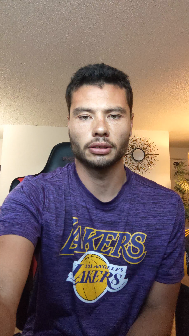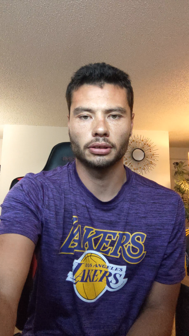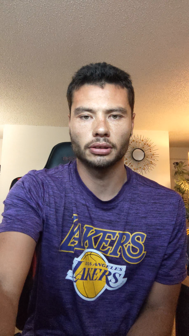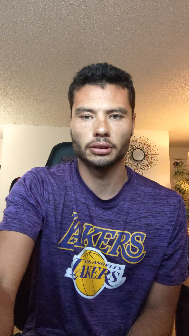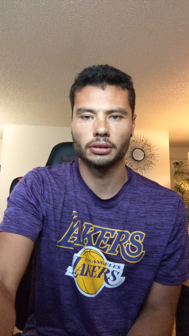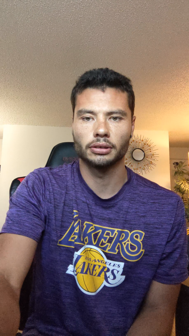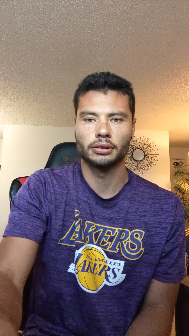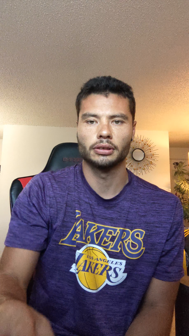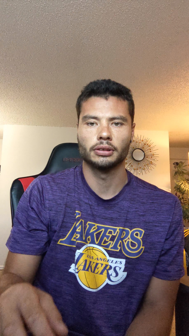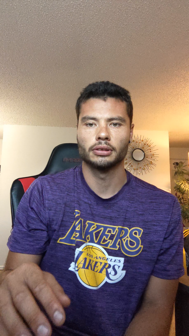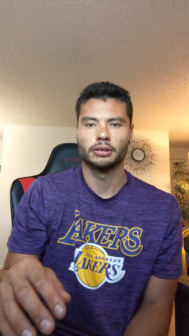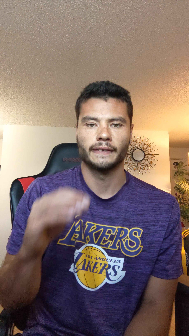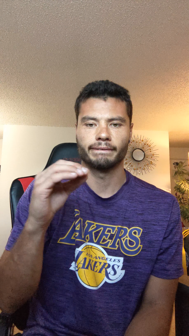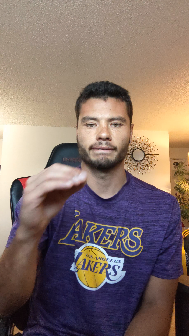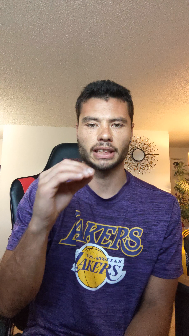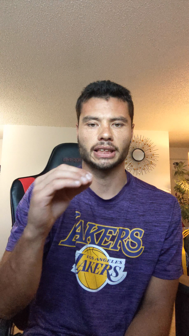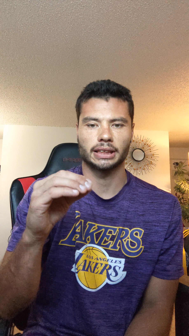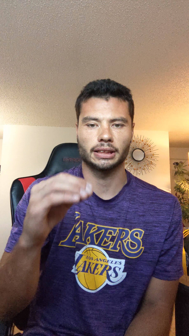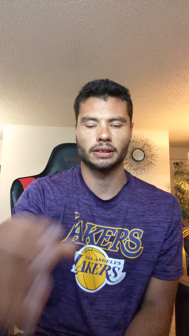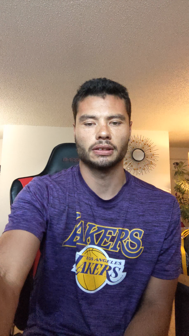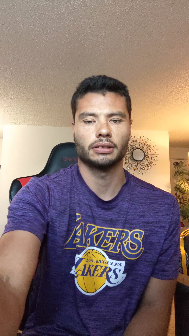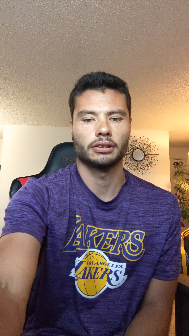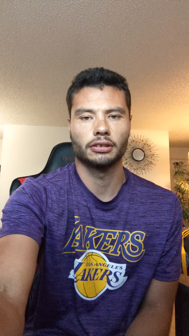fix